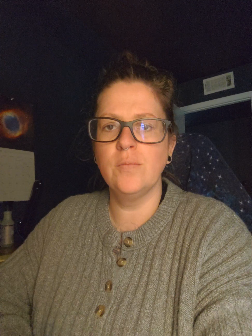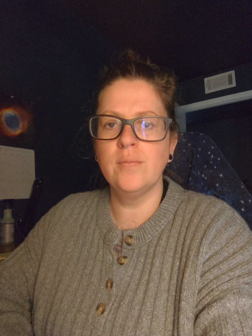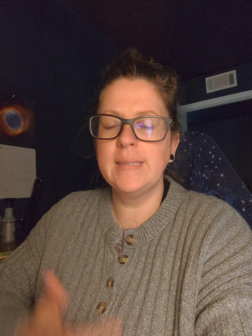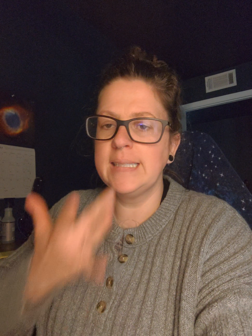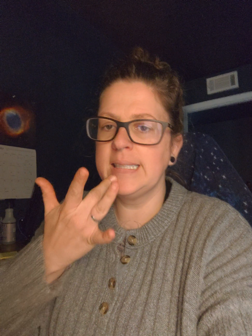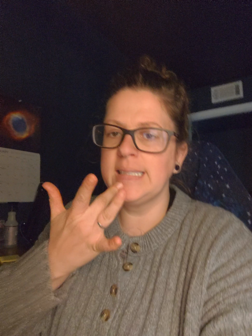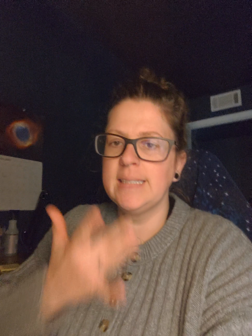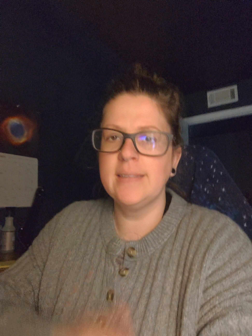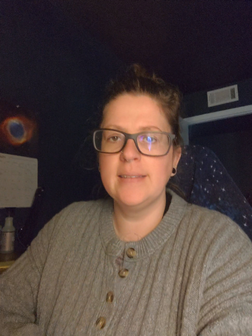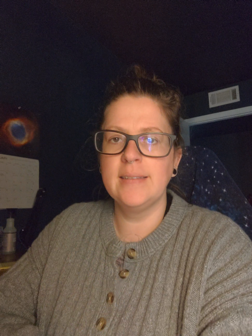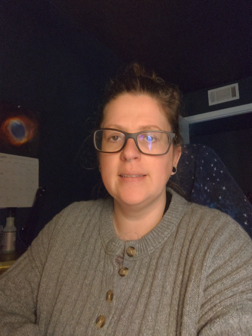taste